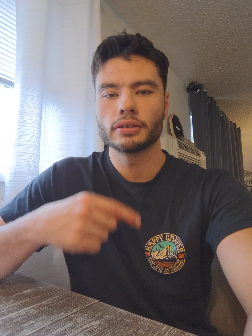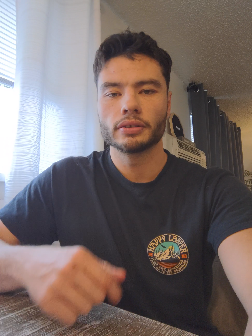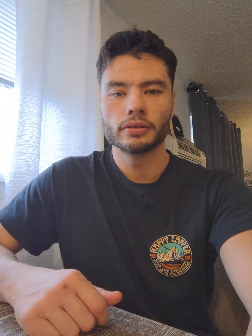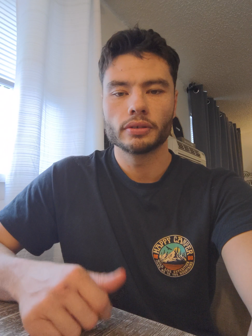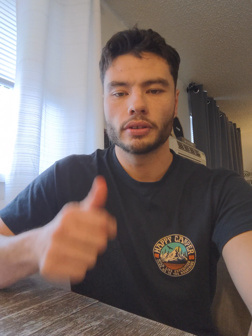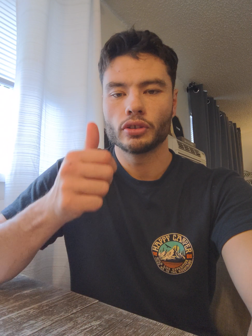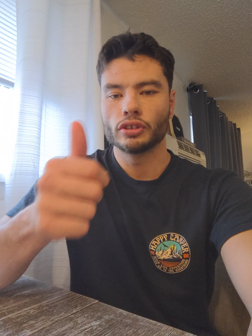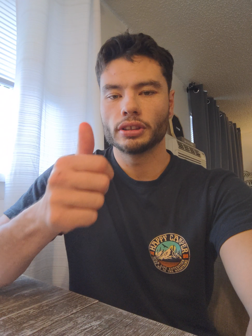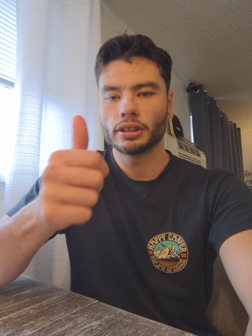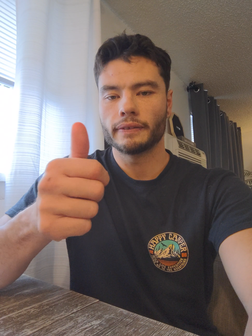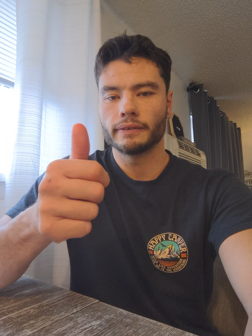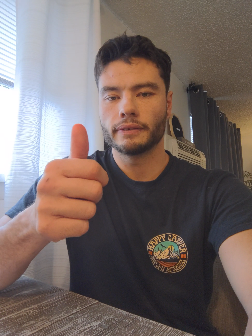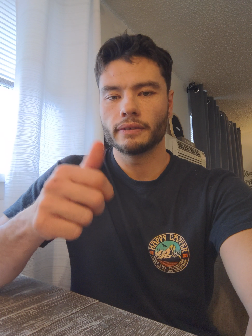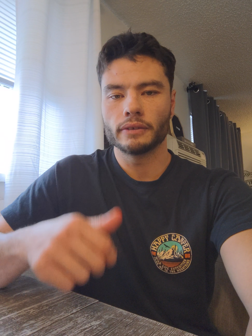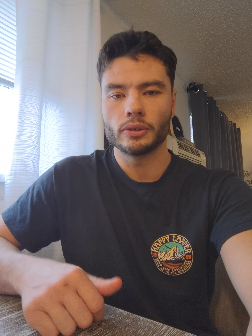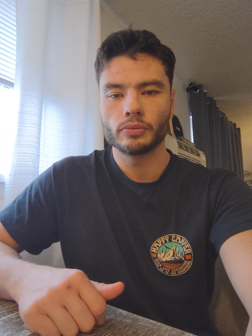yourself